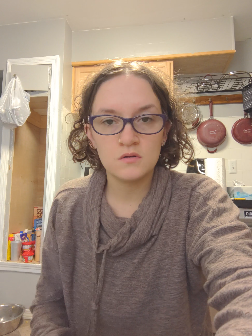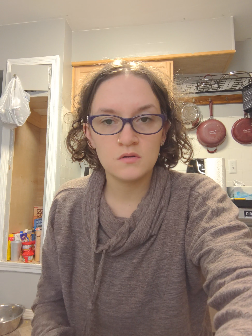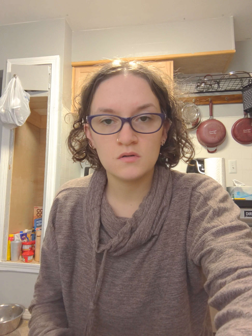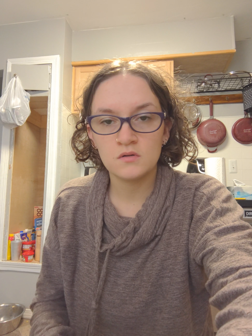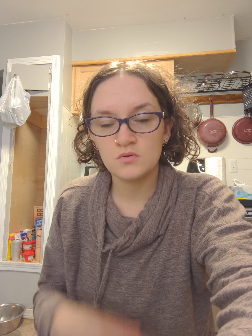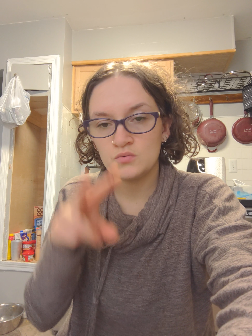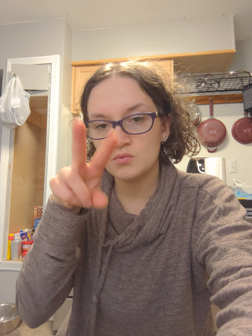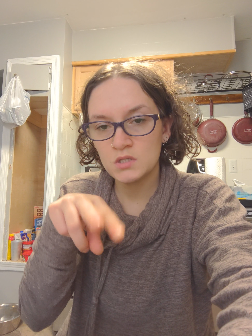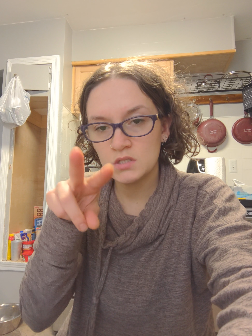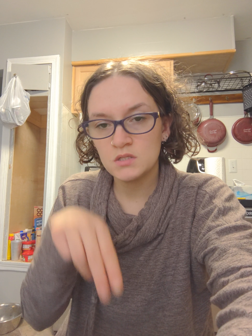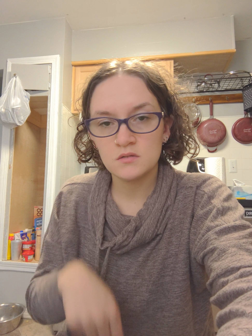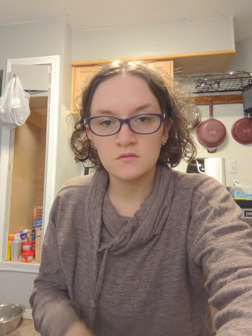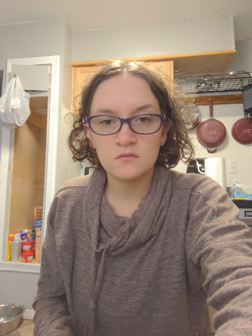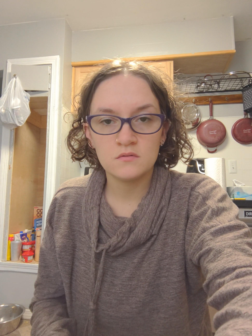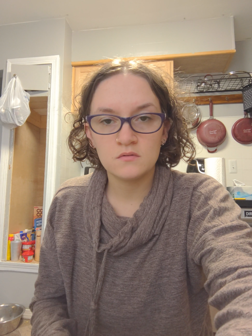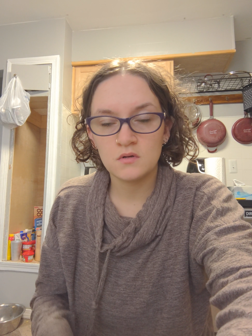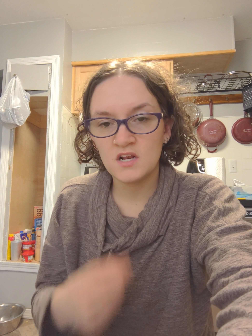read